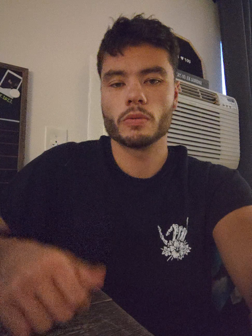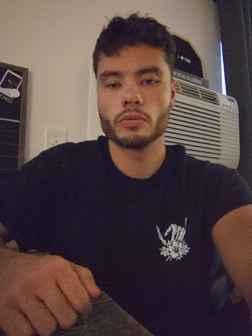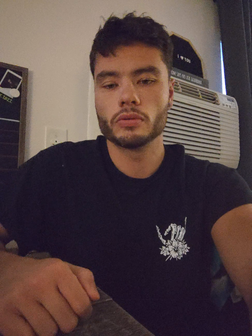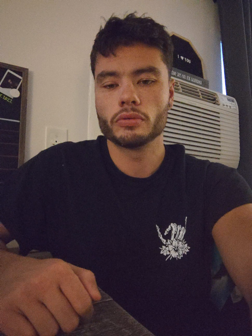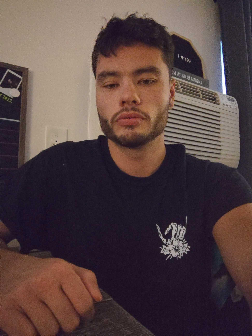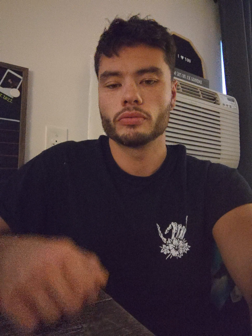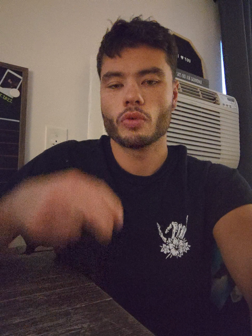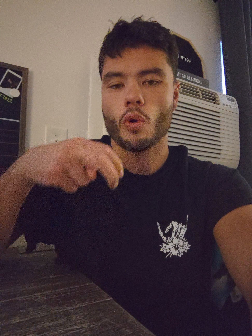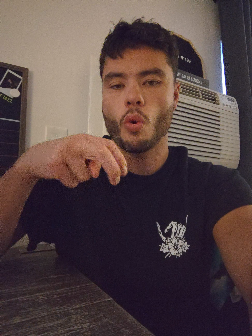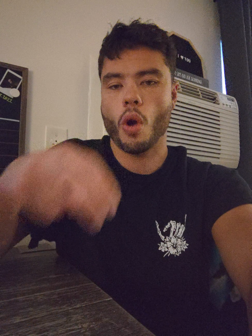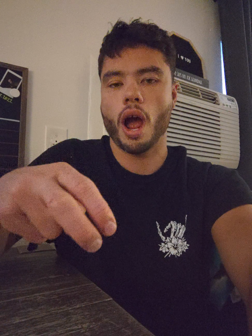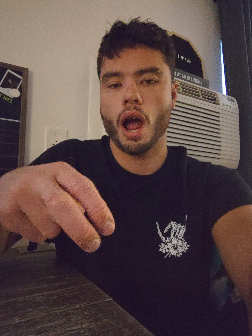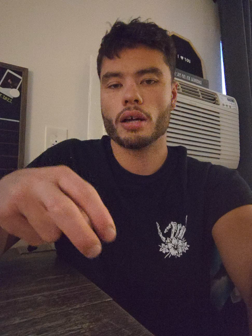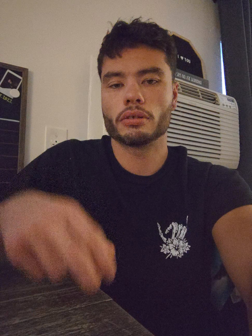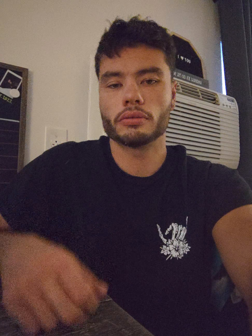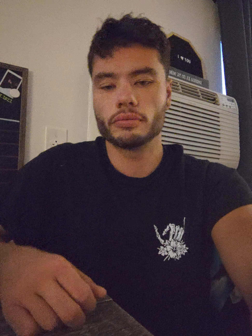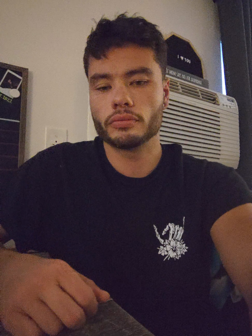ride